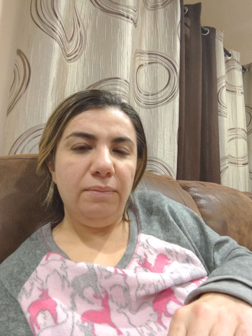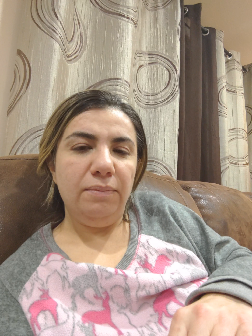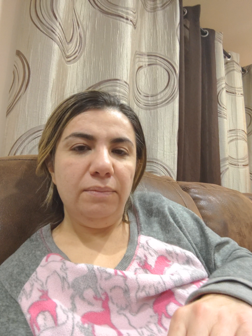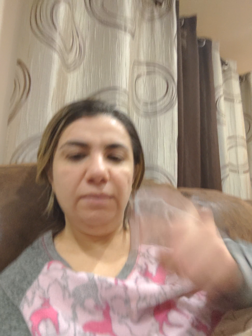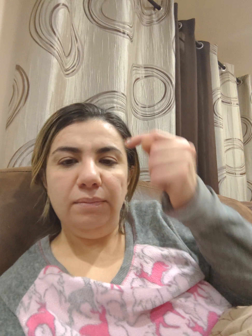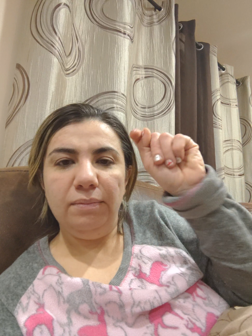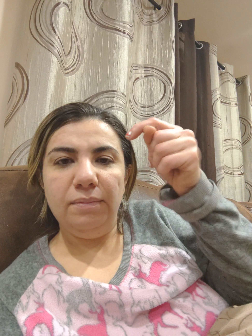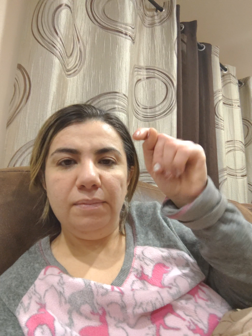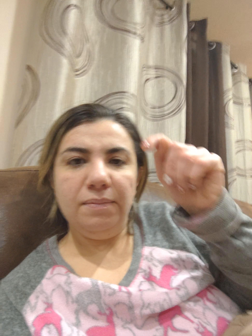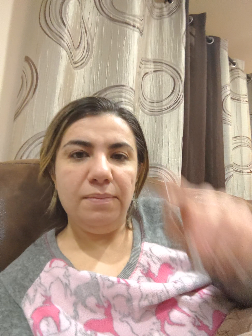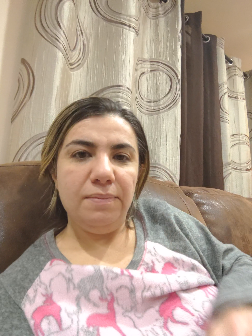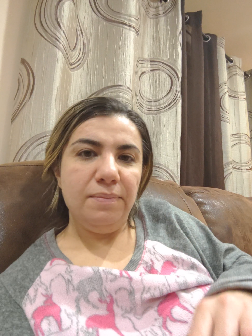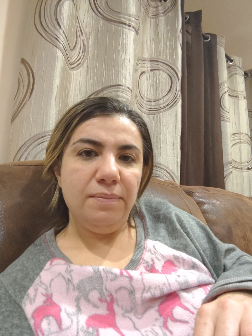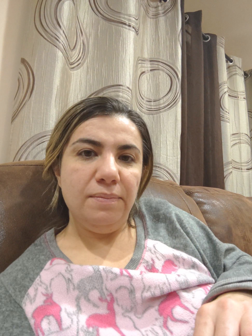toy